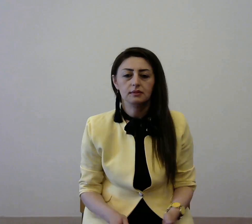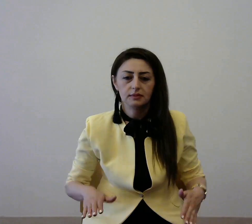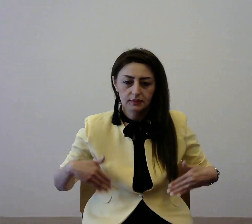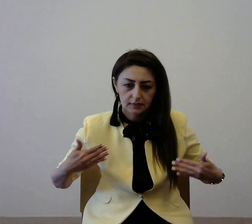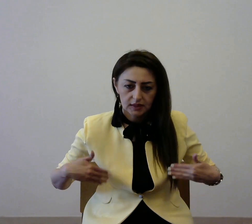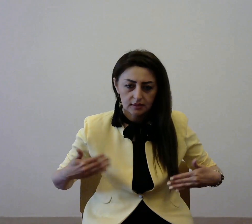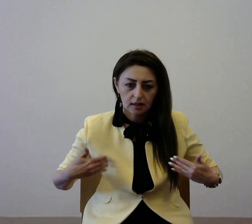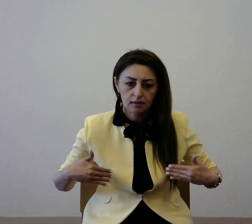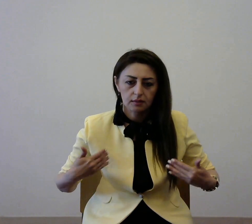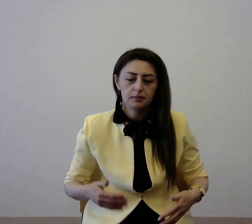salam